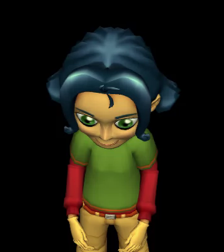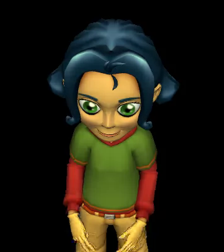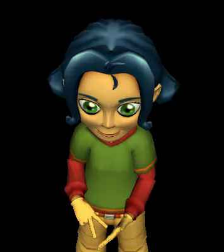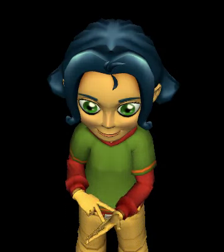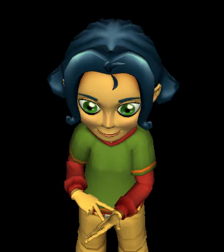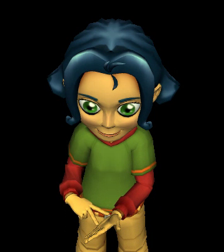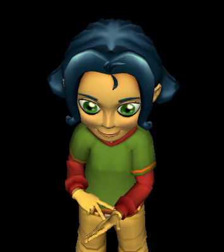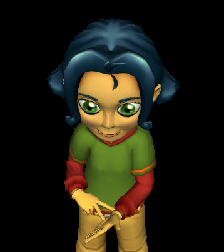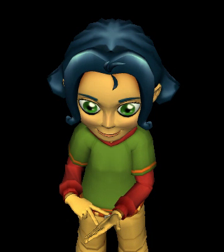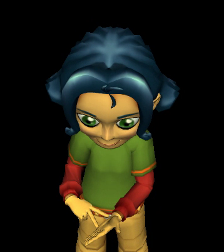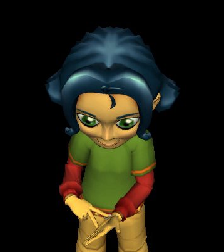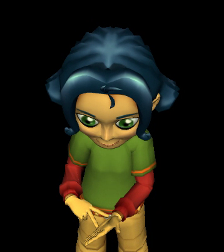يقرأ